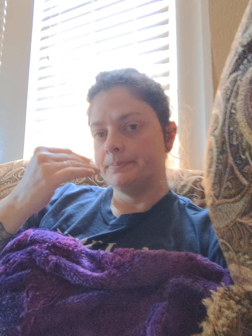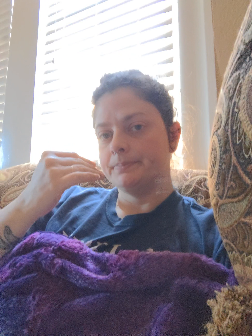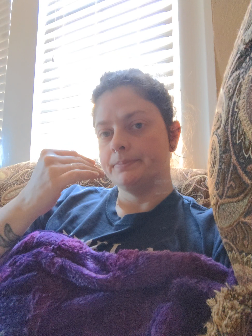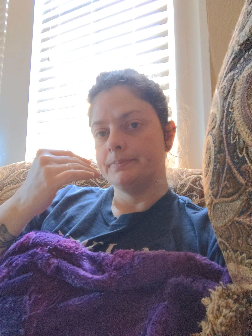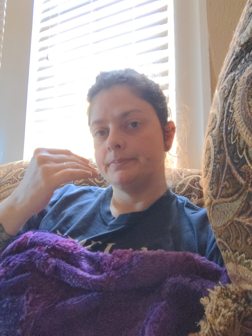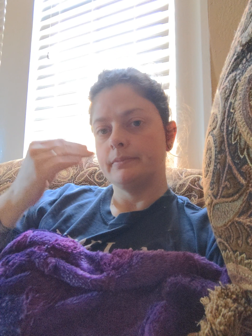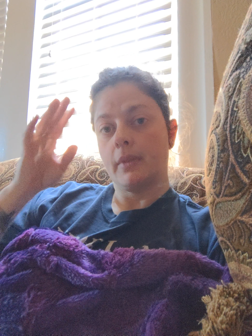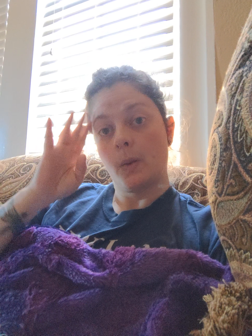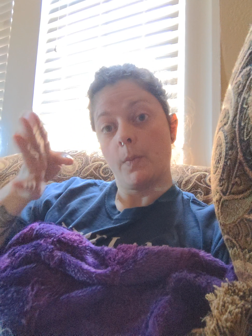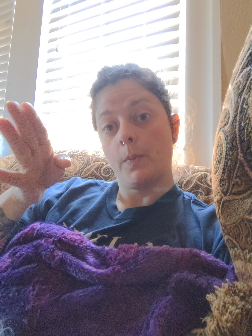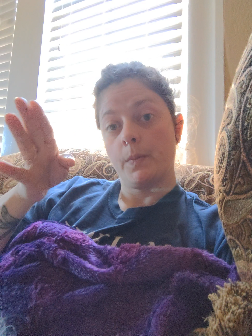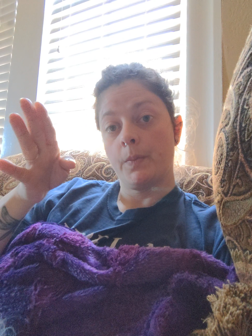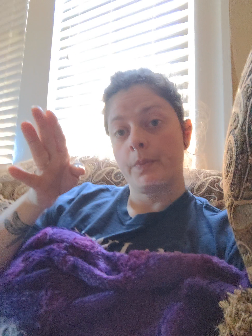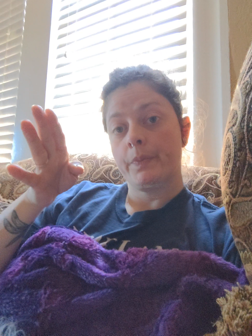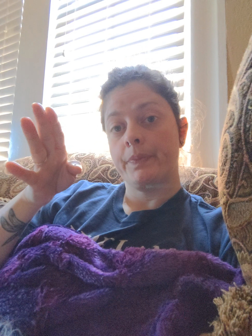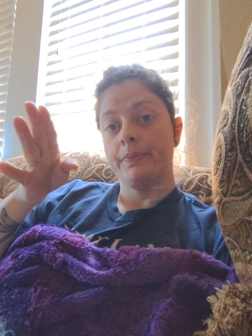hello